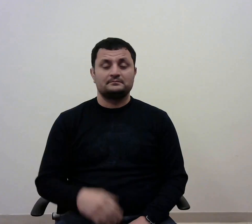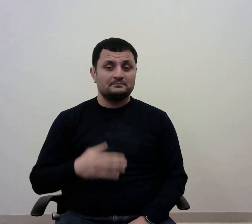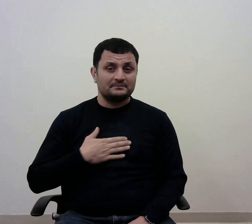mən